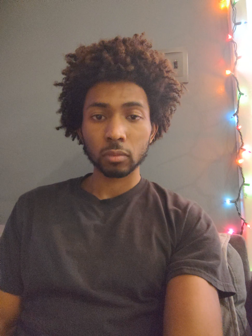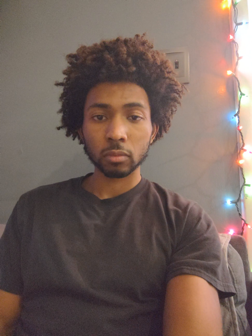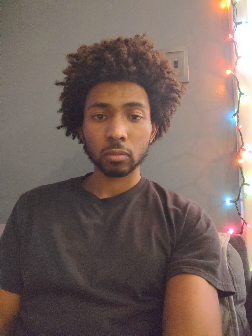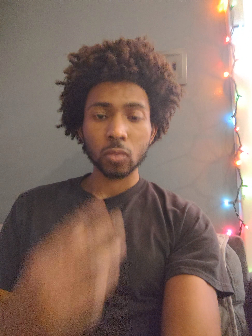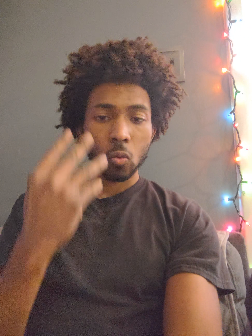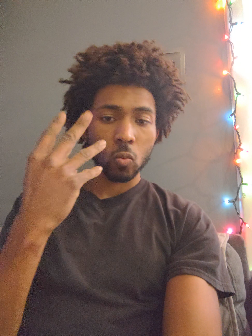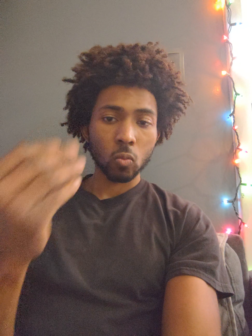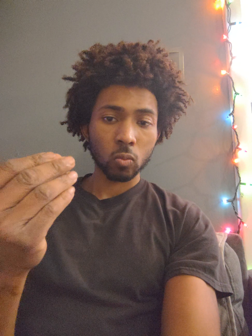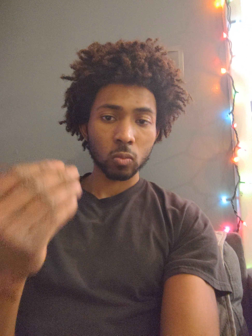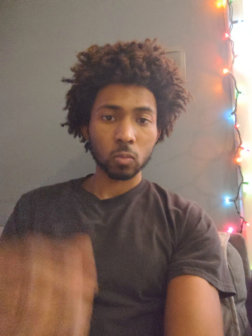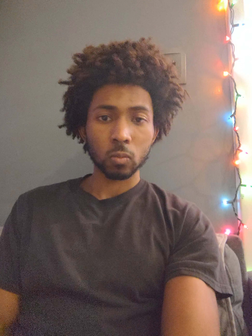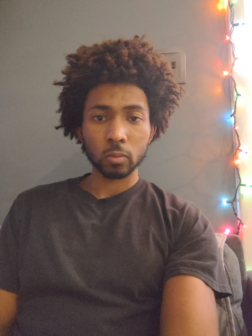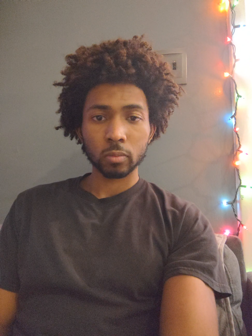go